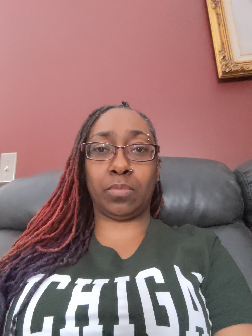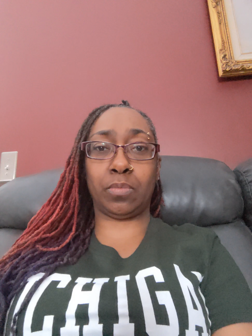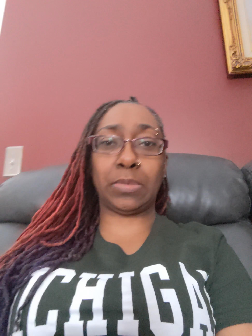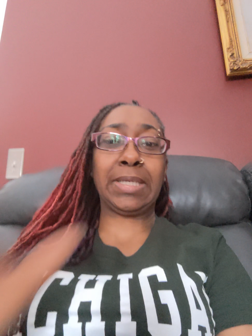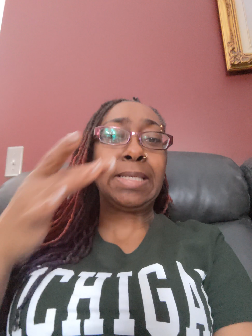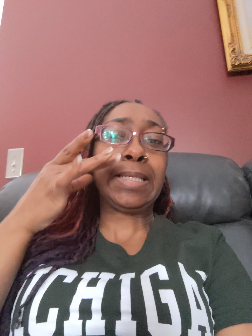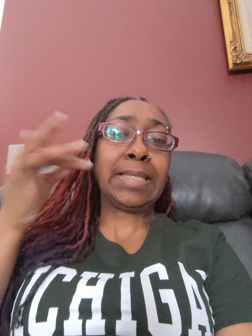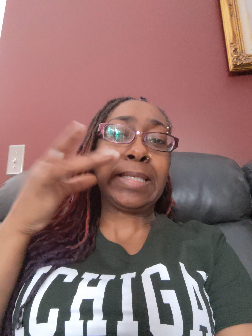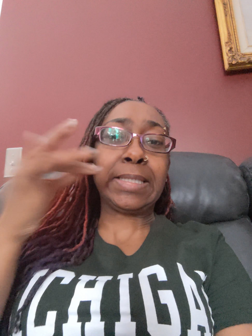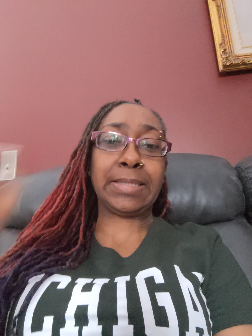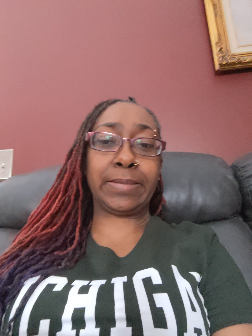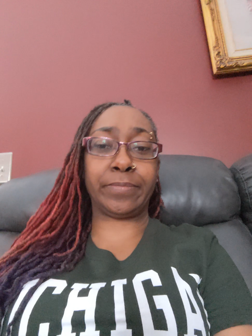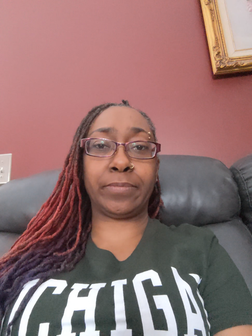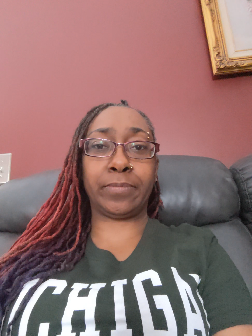kitty